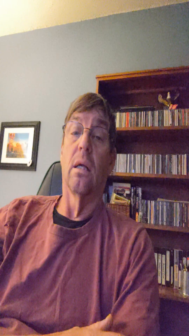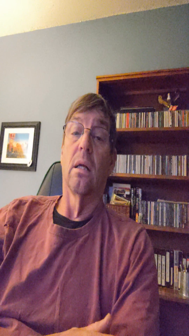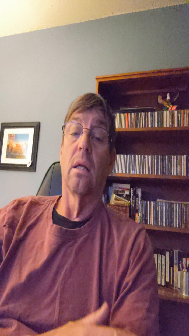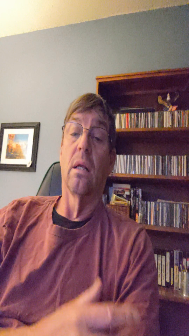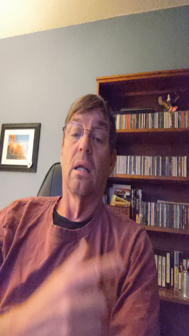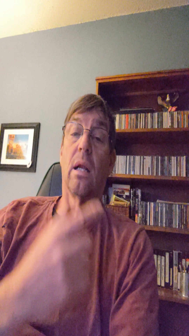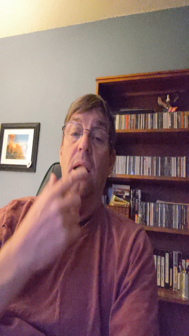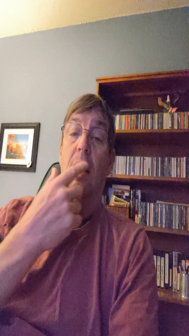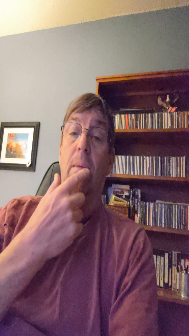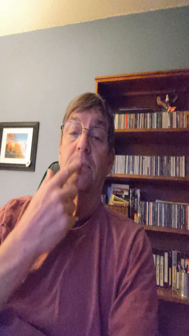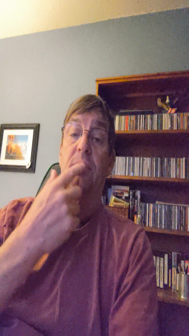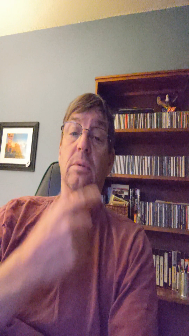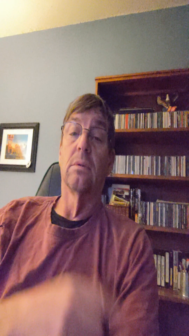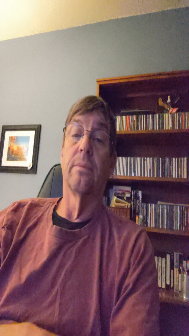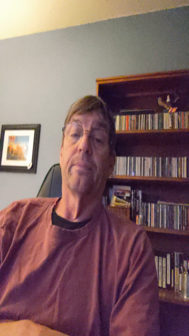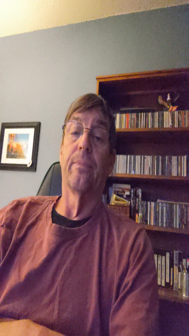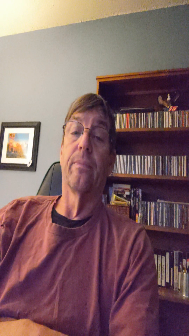lips